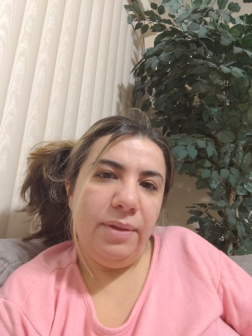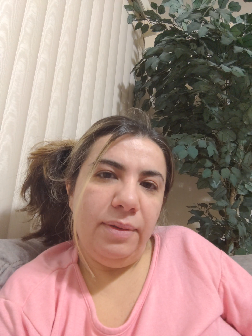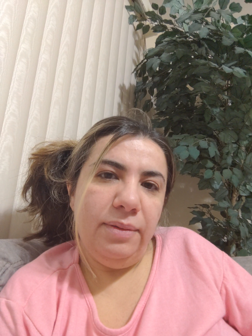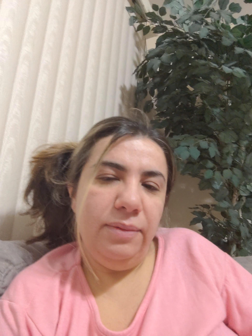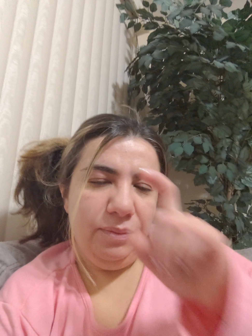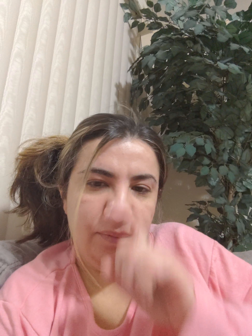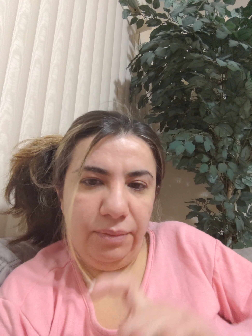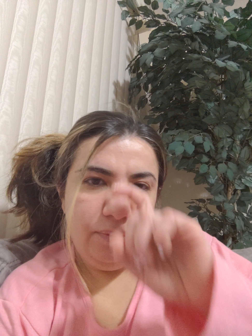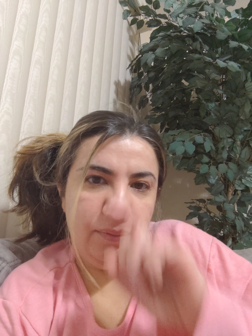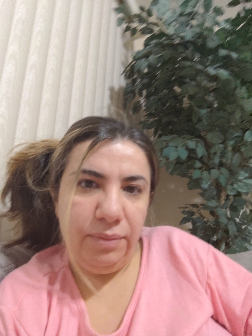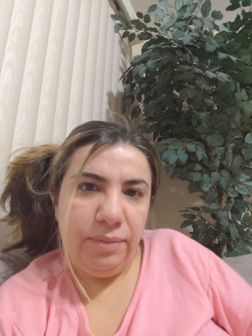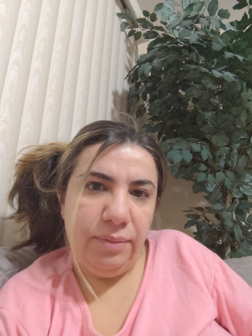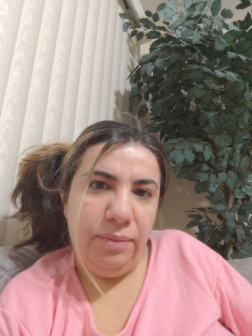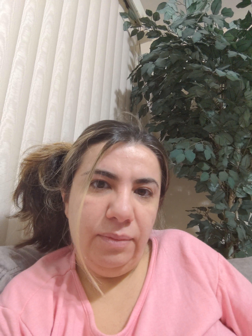doll